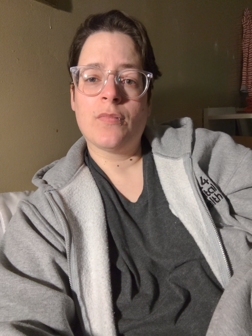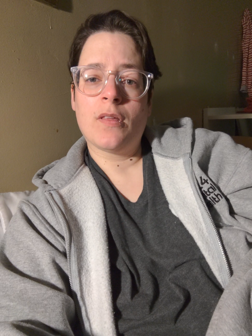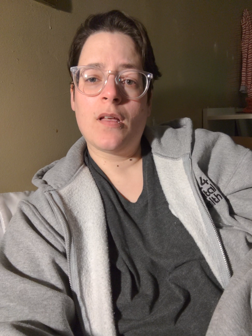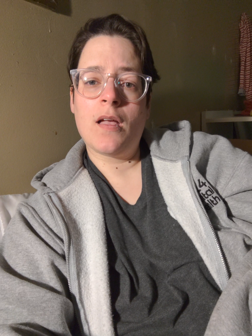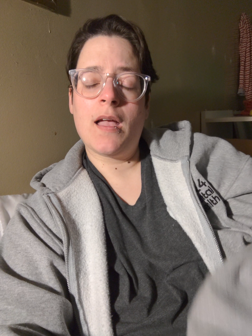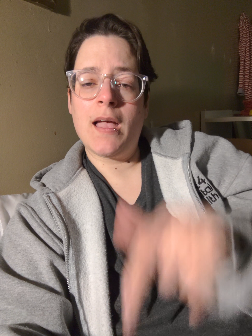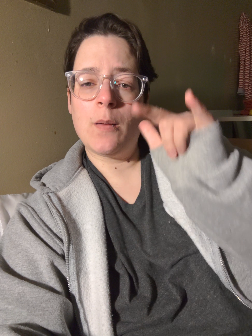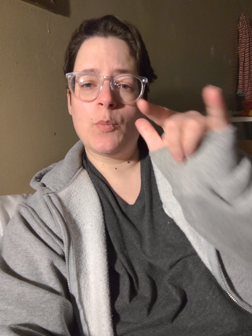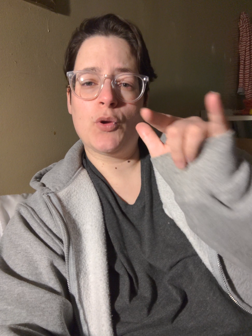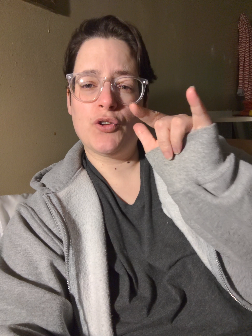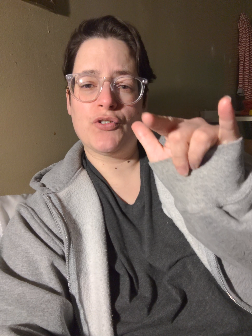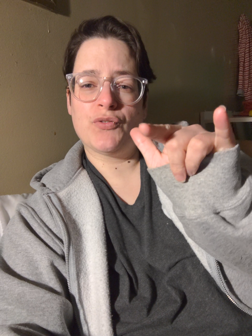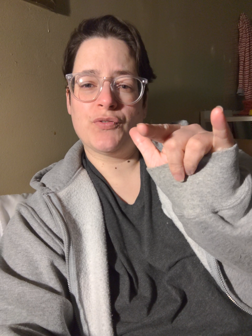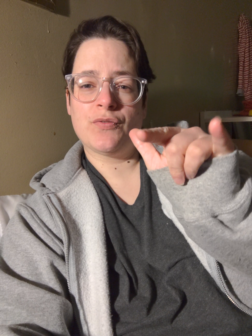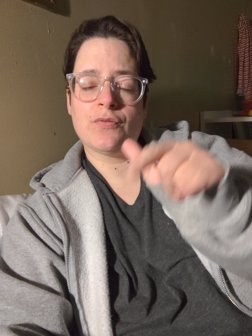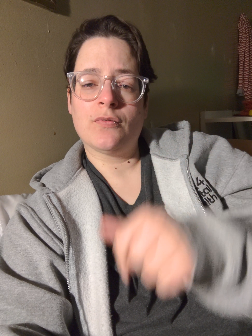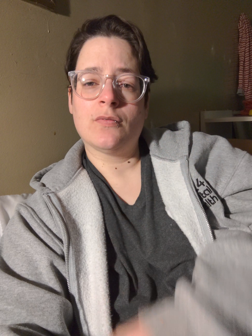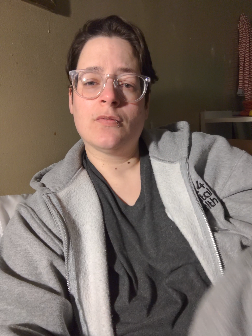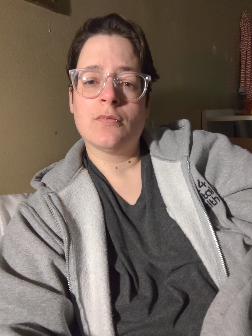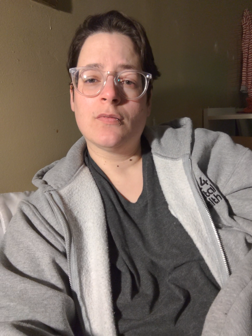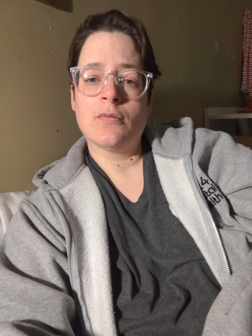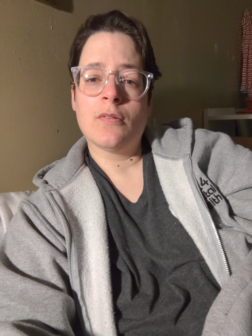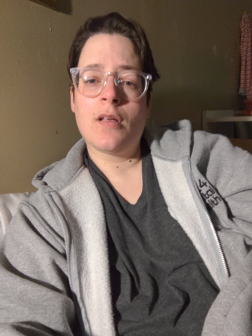airplane